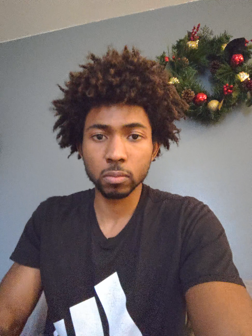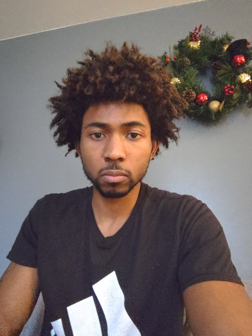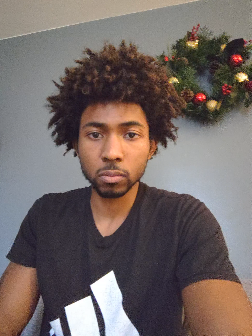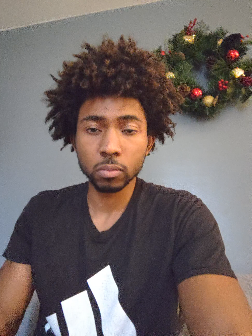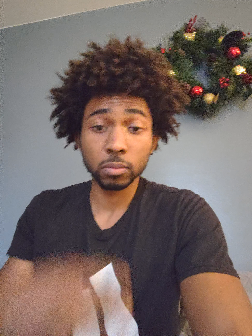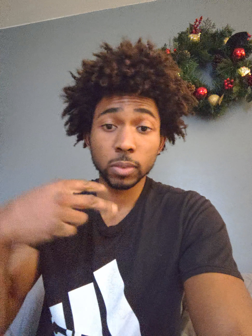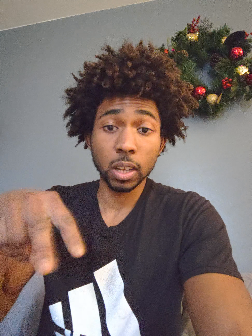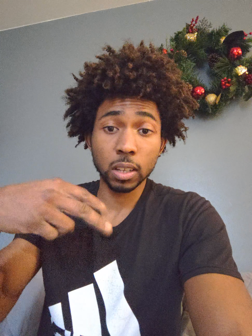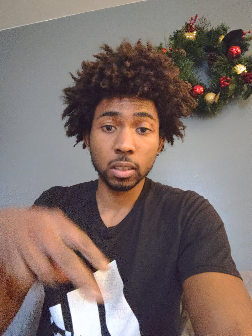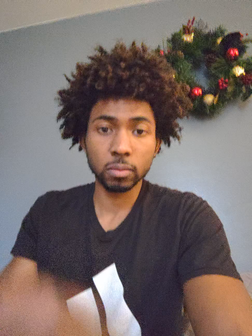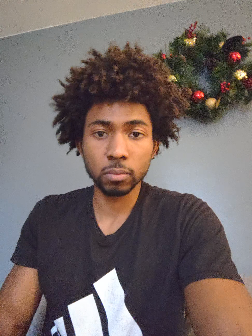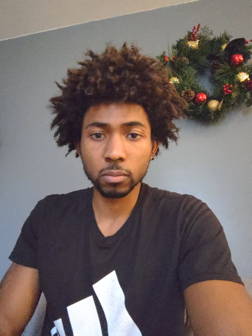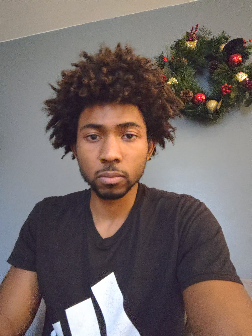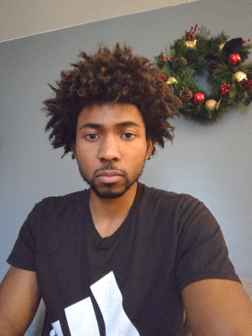dance